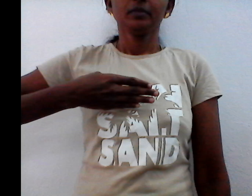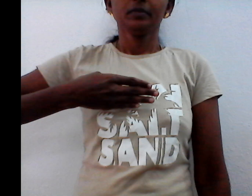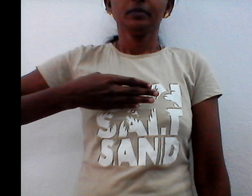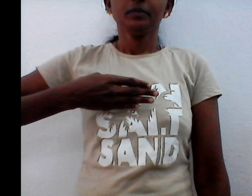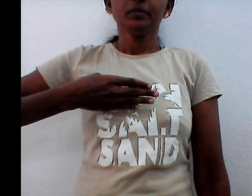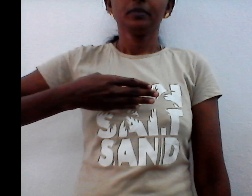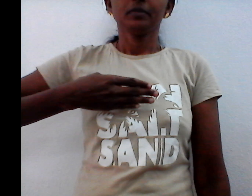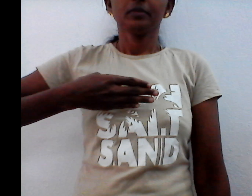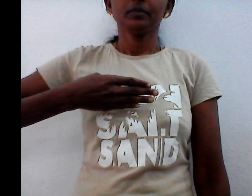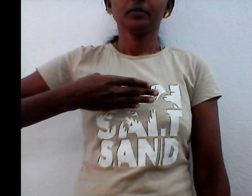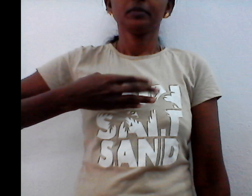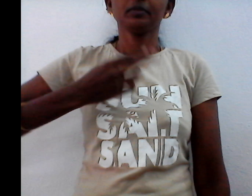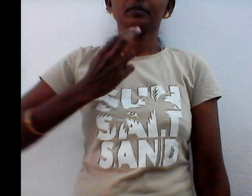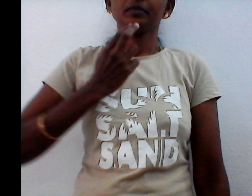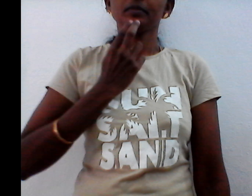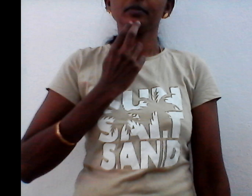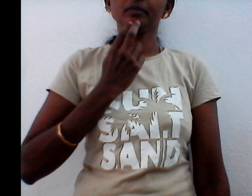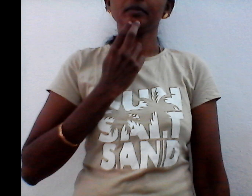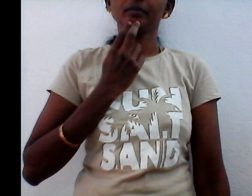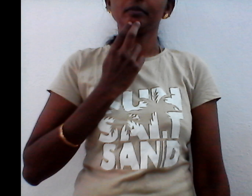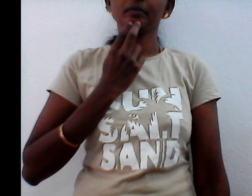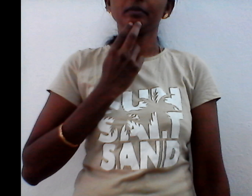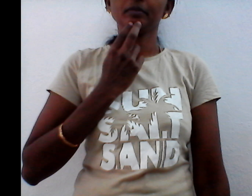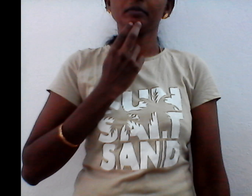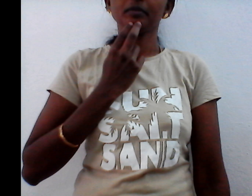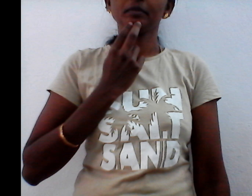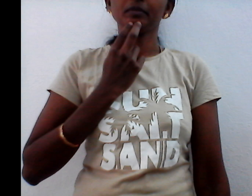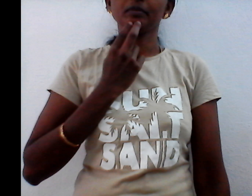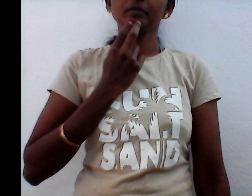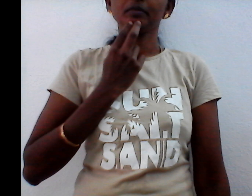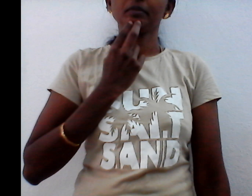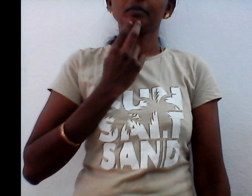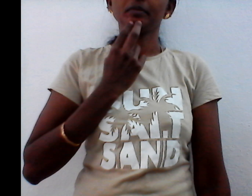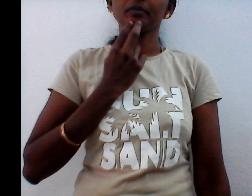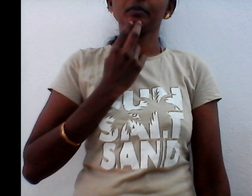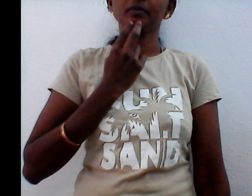അഃ